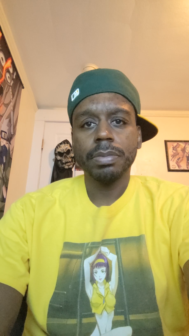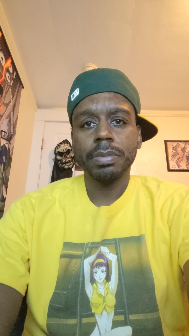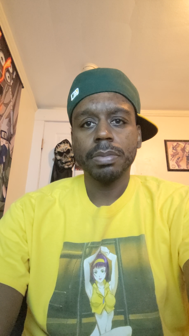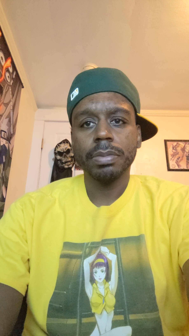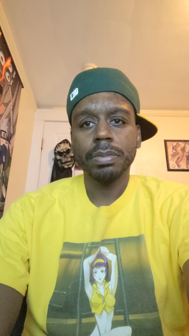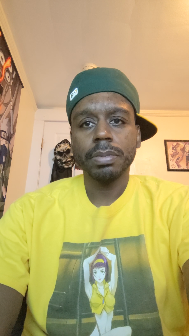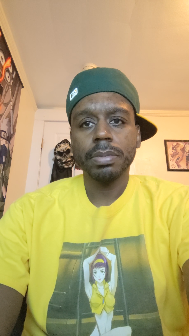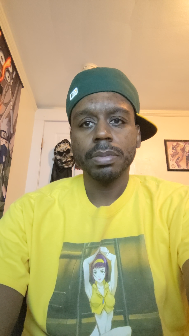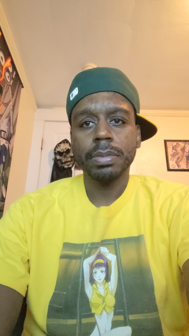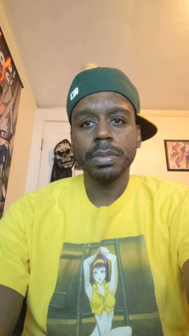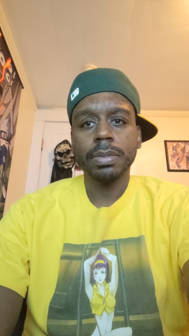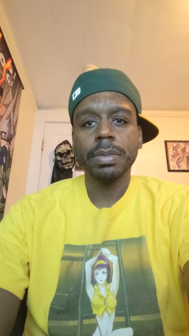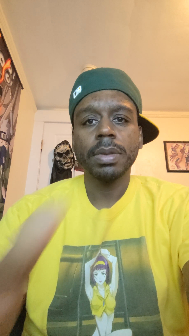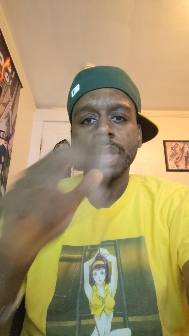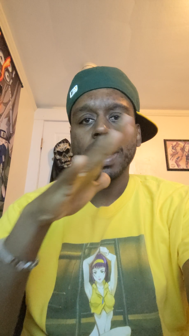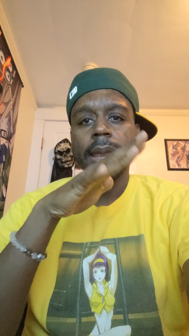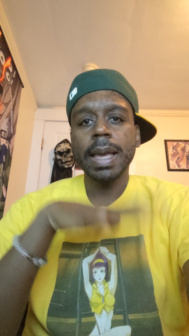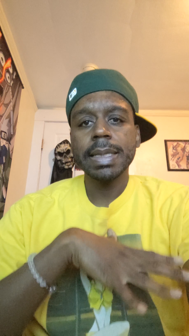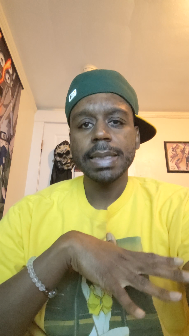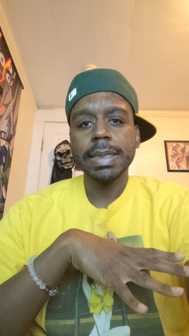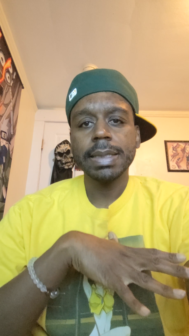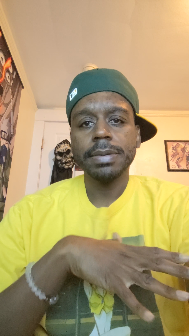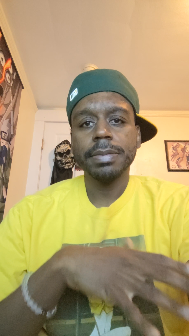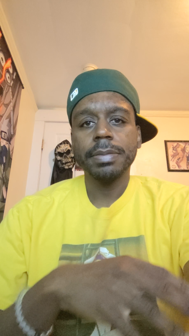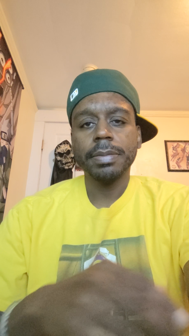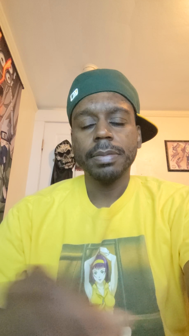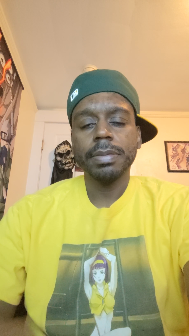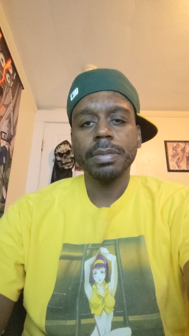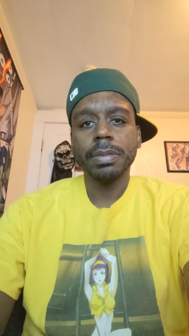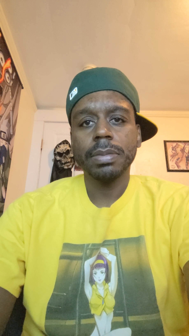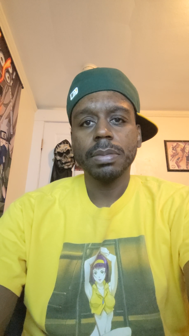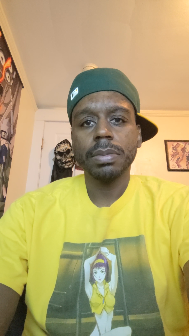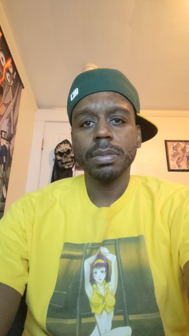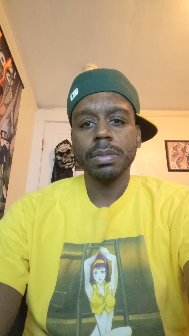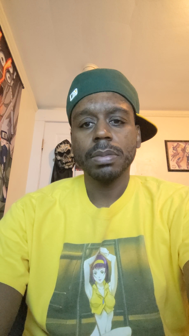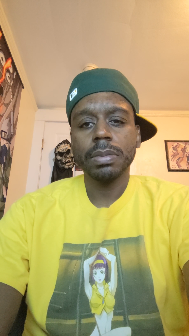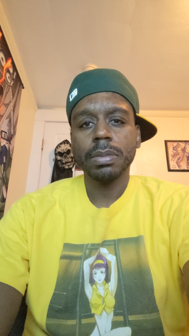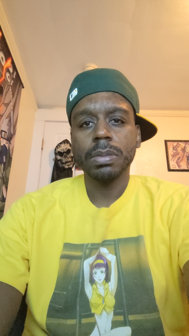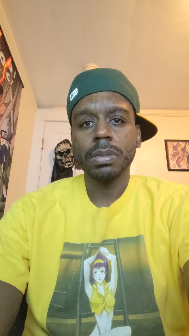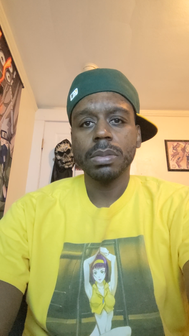lady